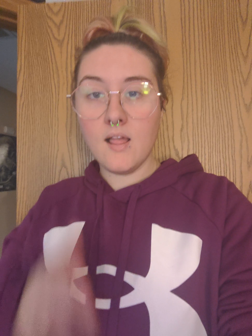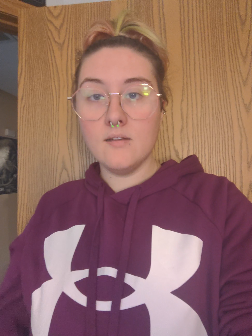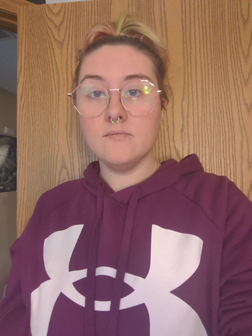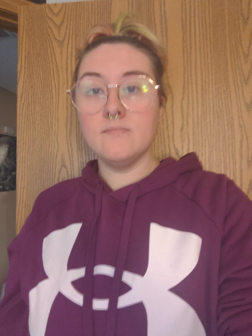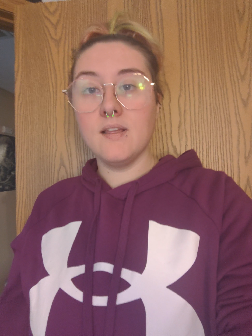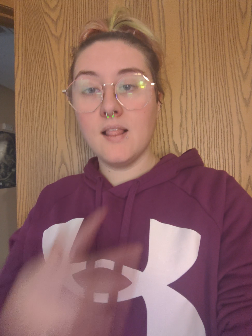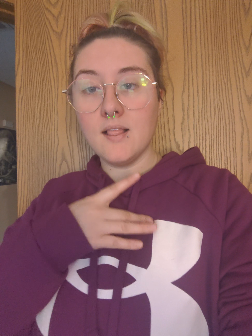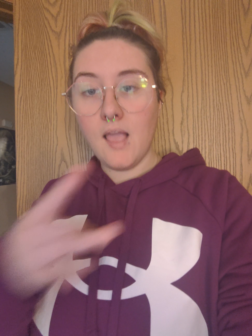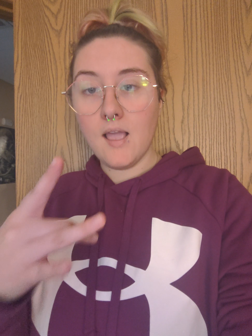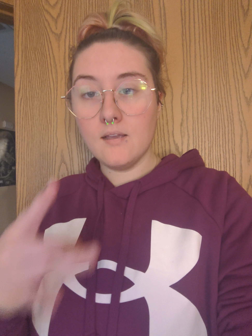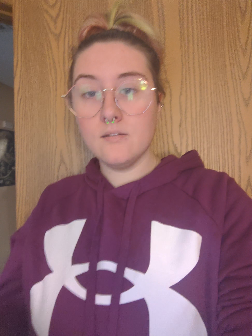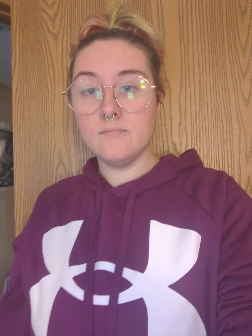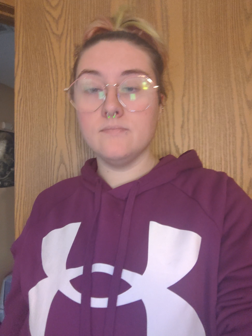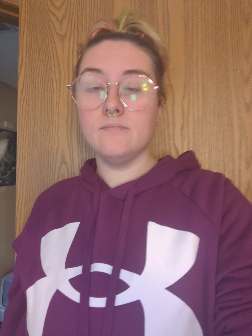like